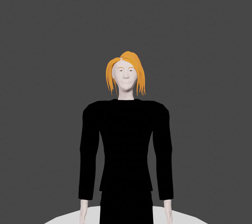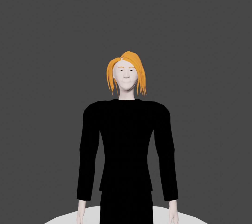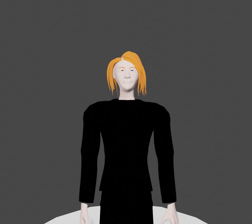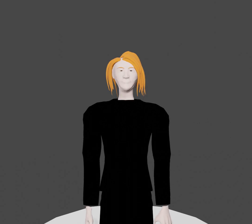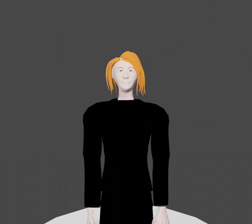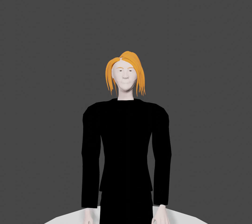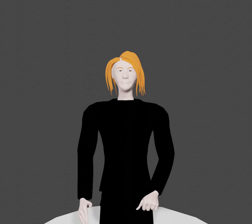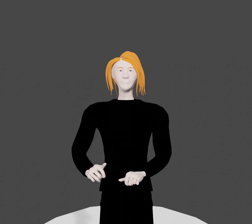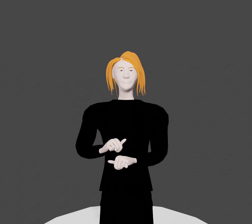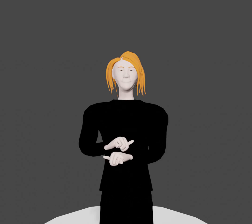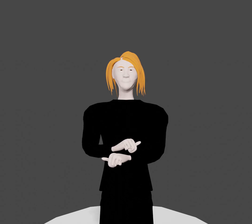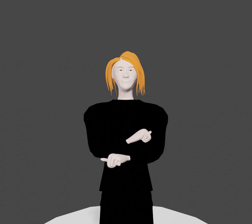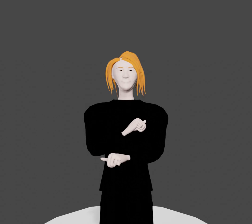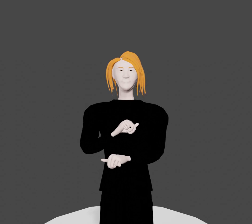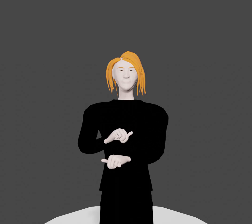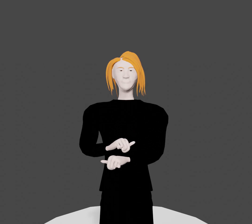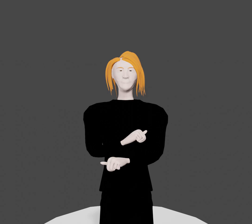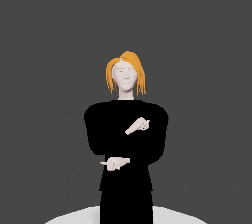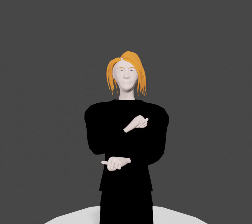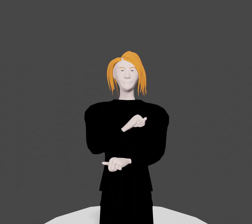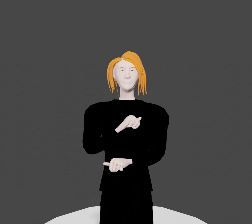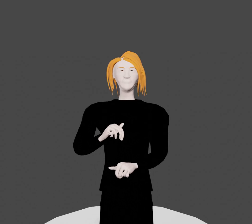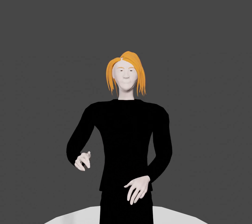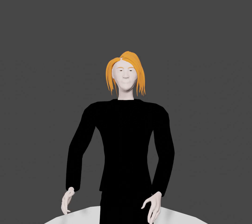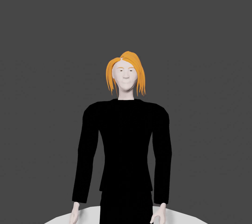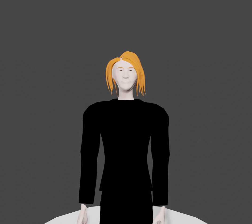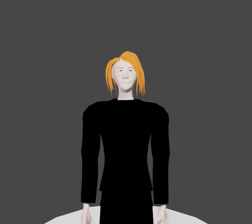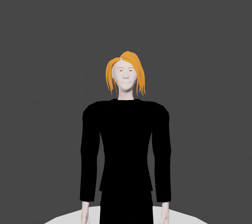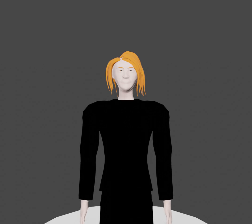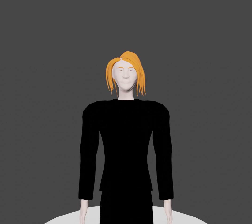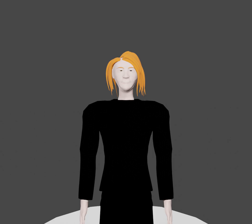Alberta